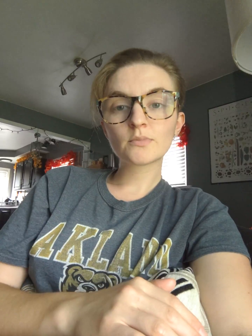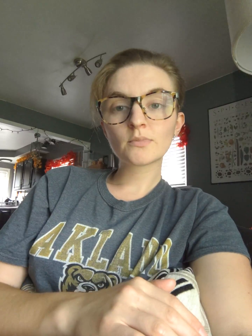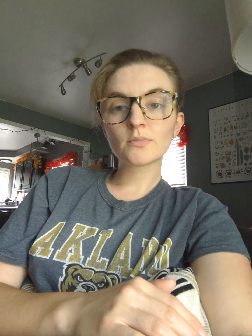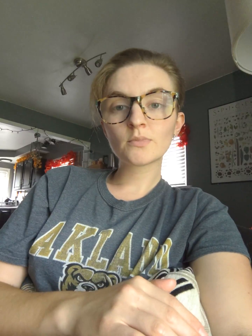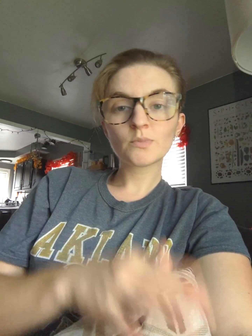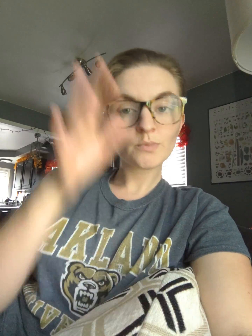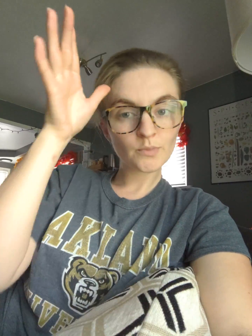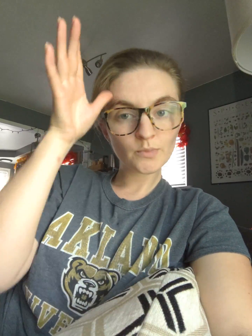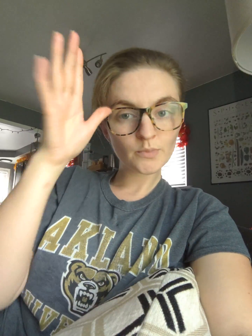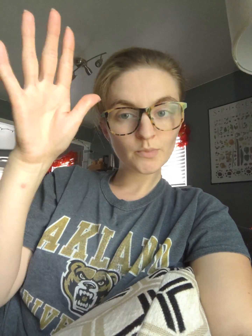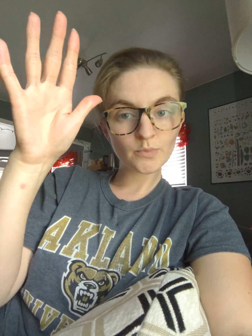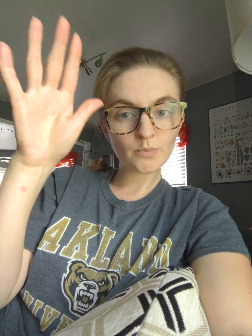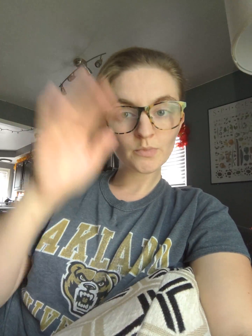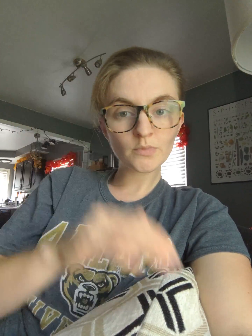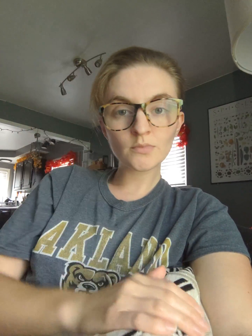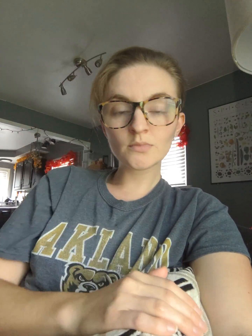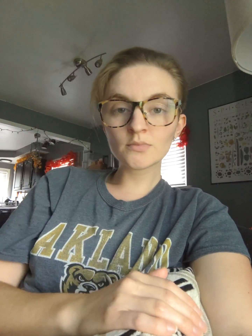moose